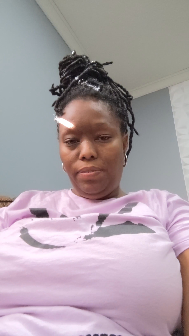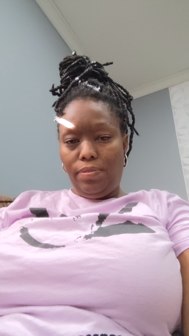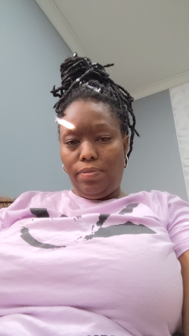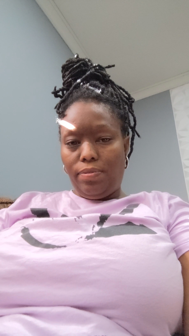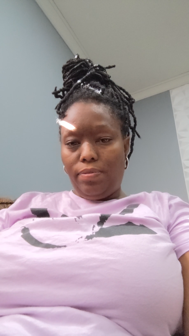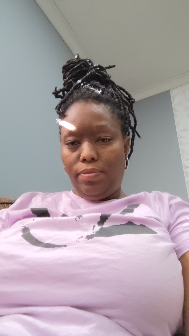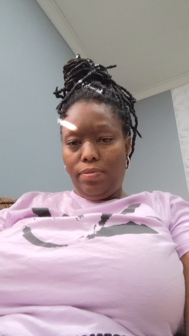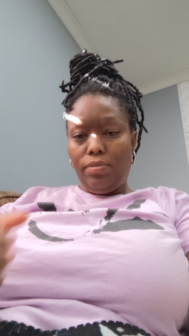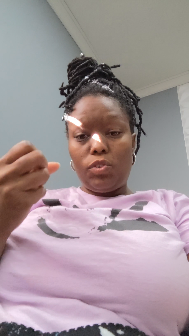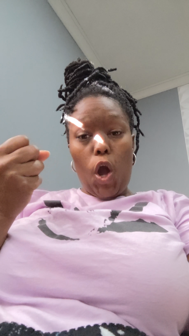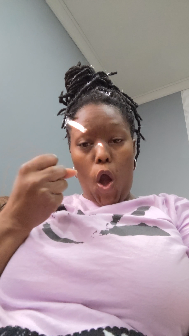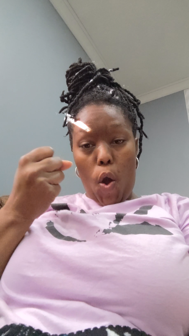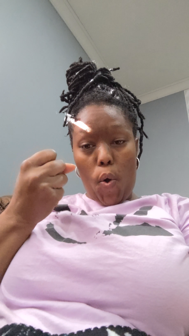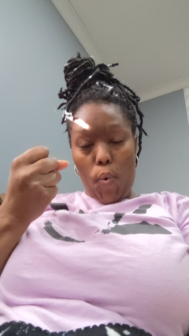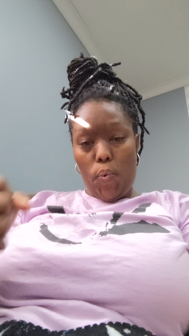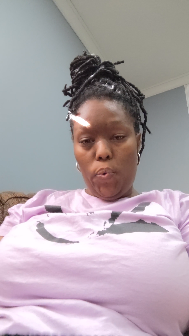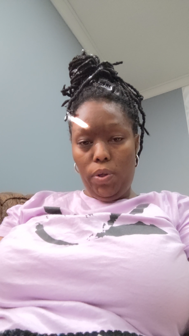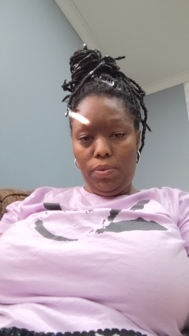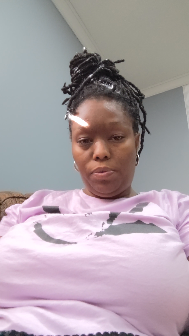hold